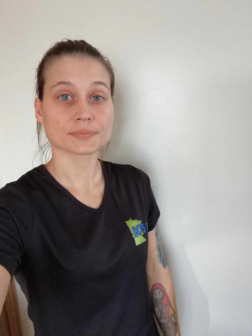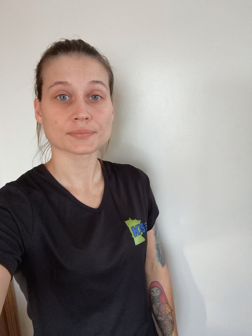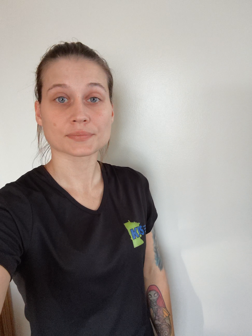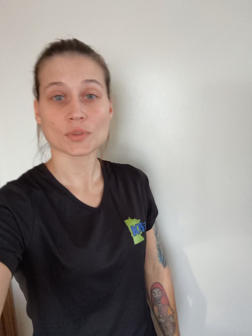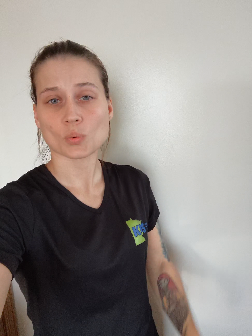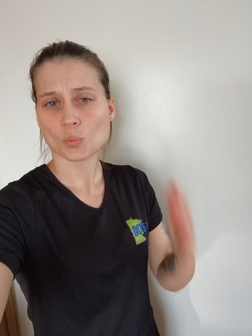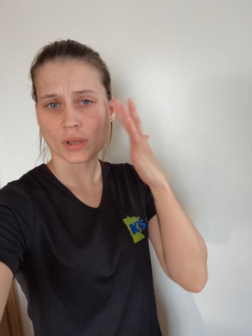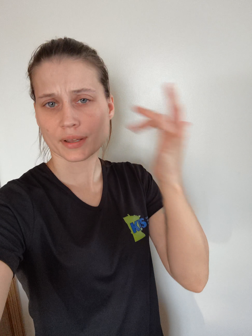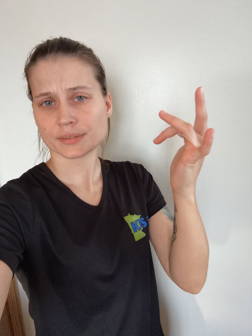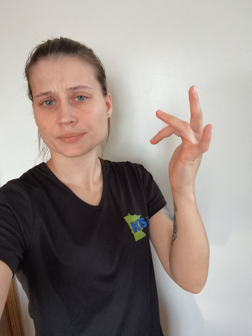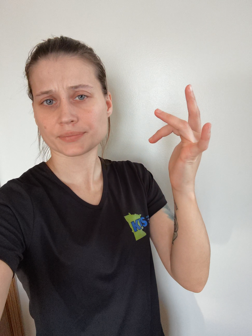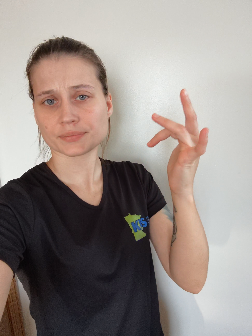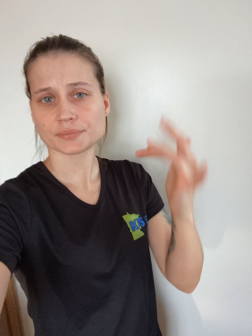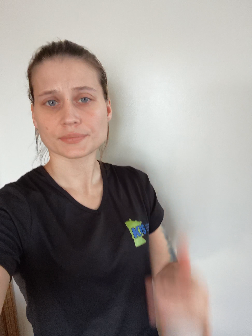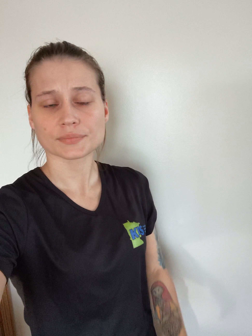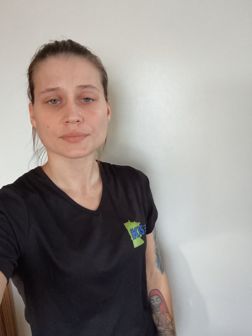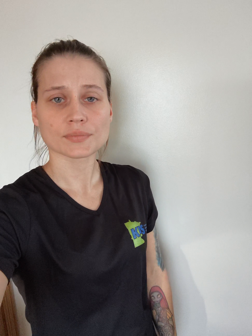why